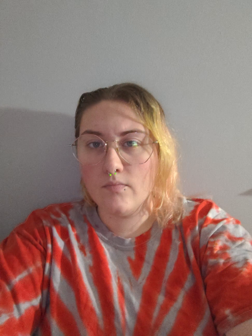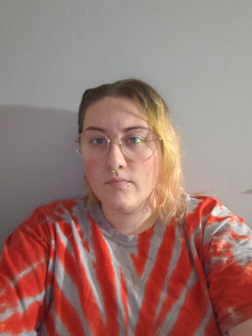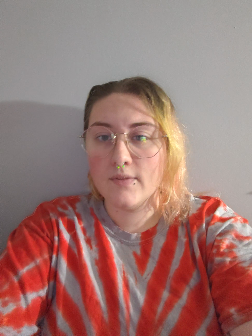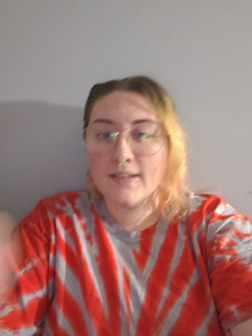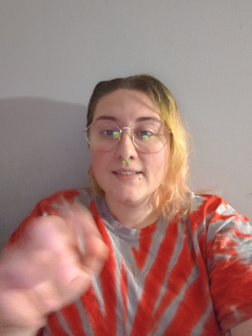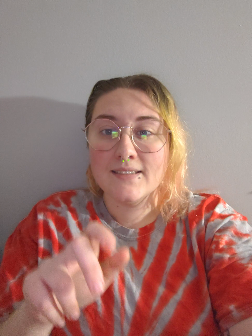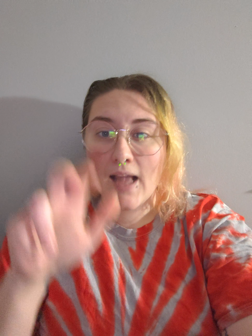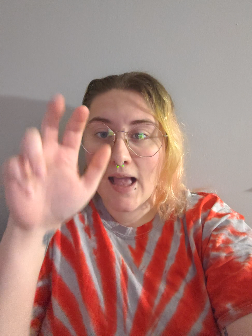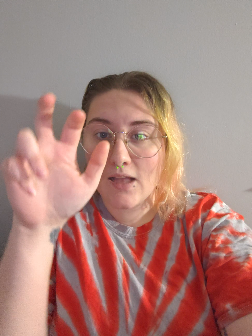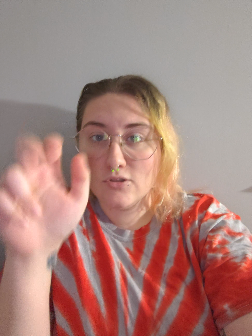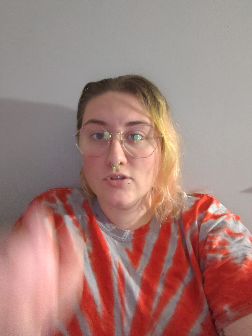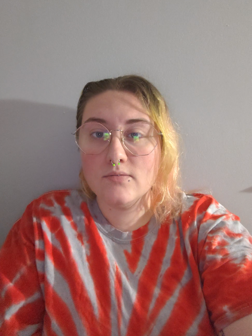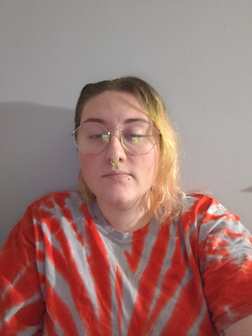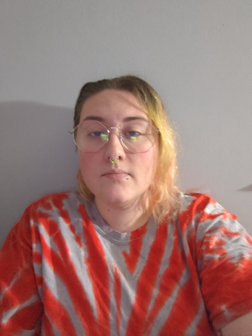stairs